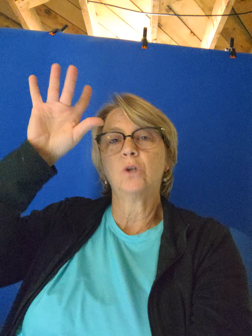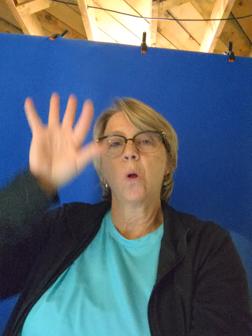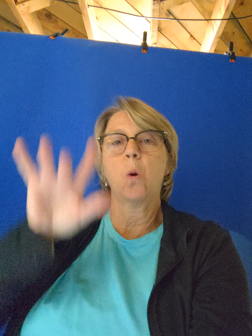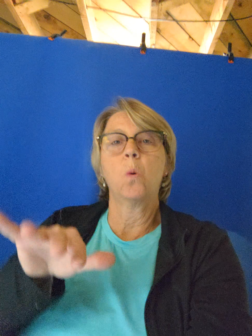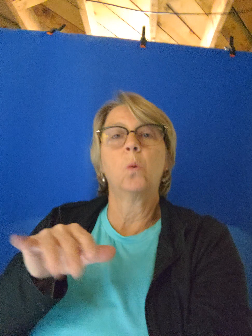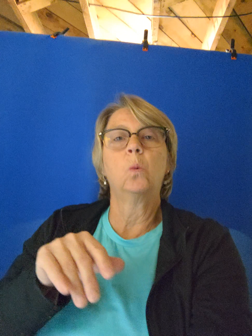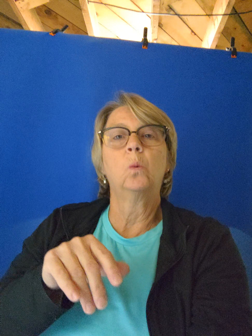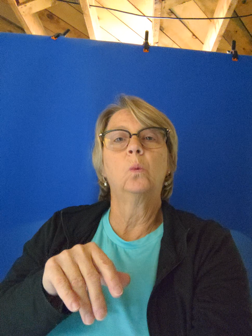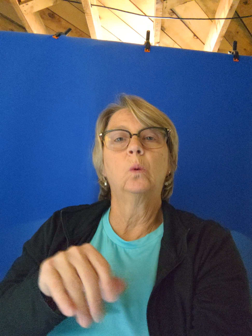snow